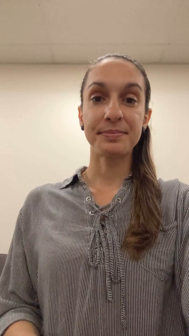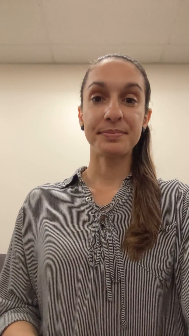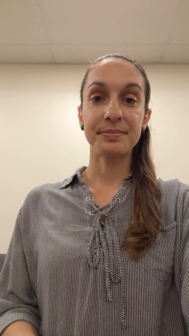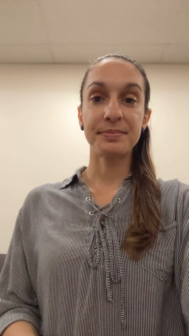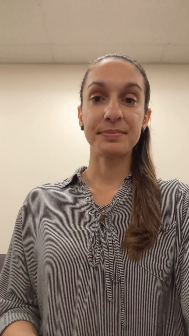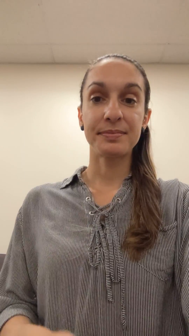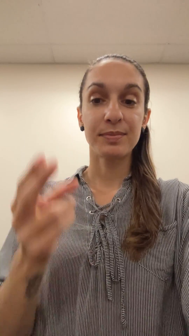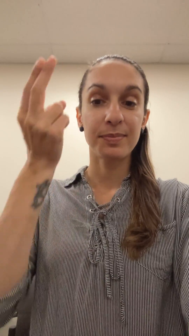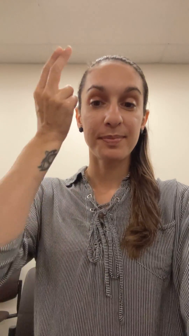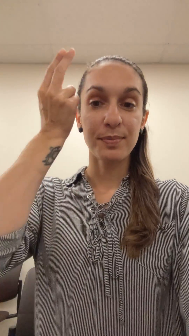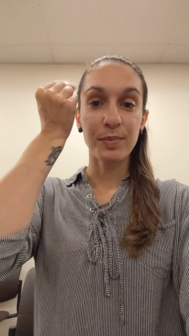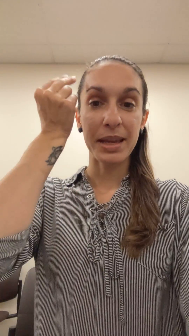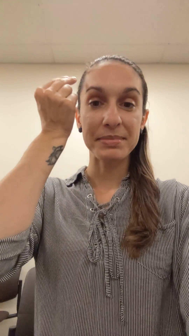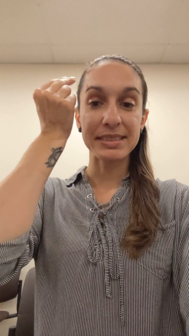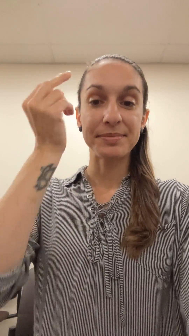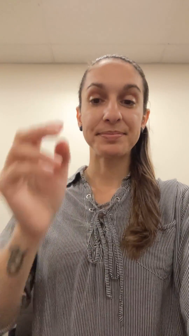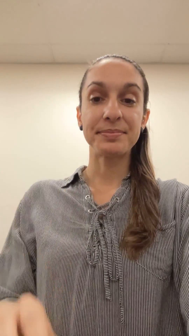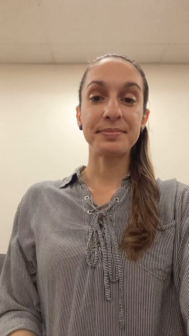rabbit